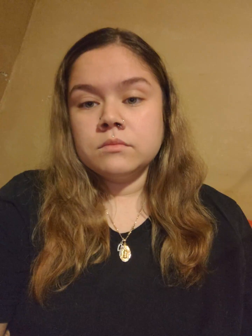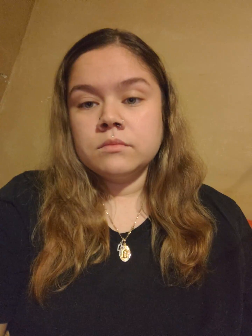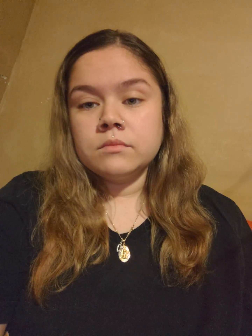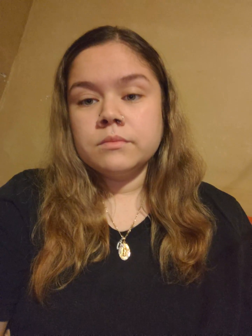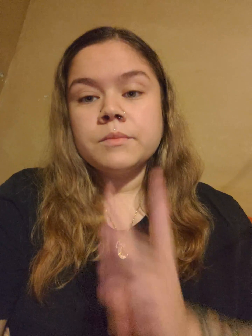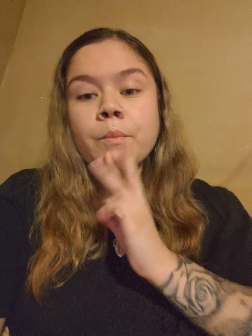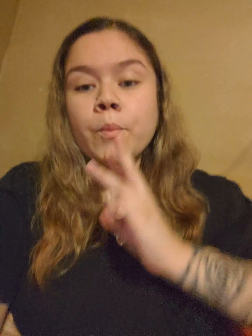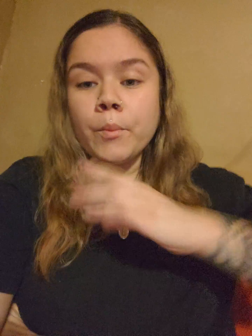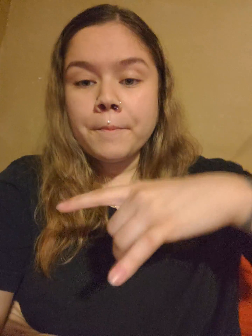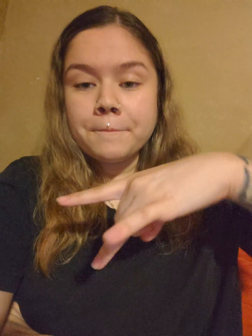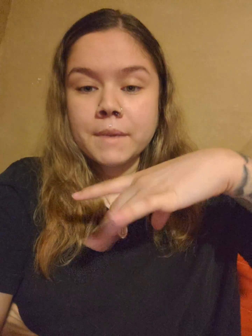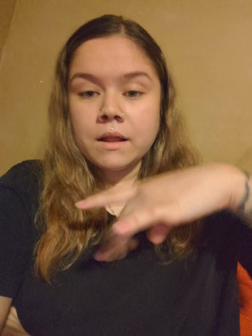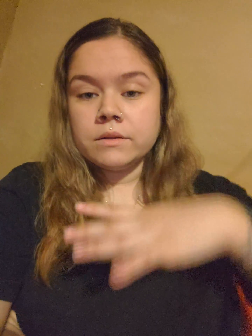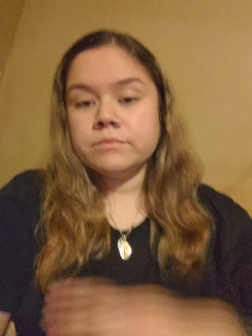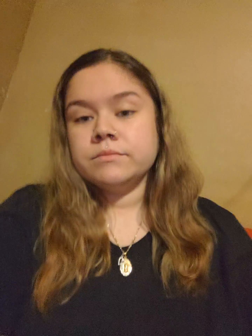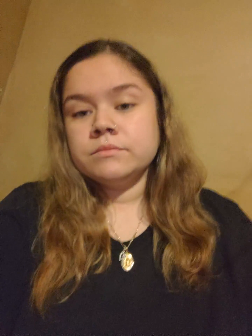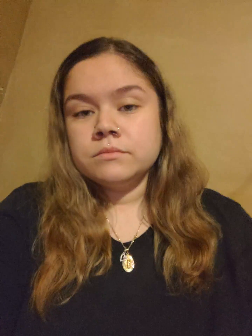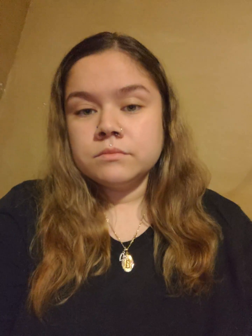melon